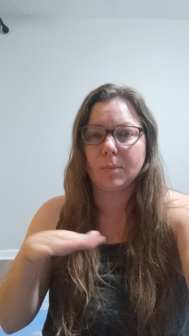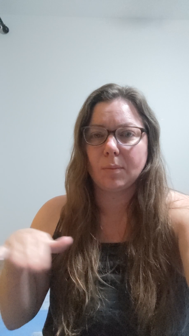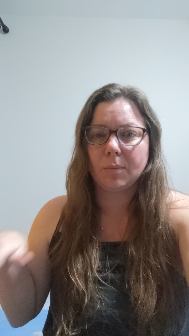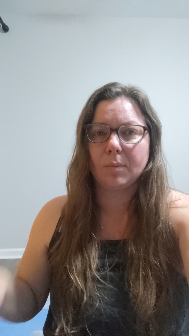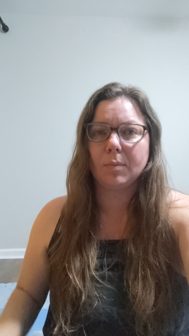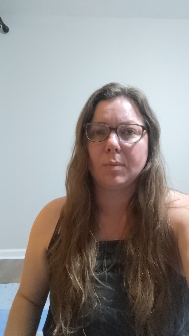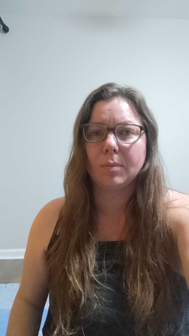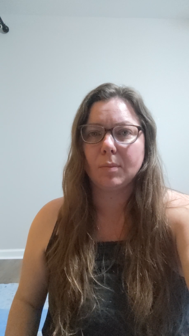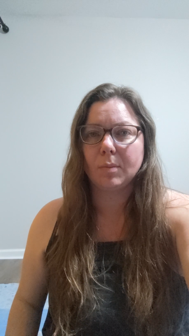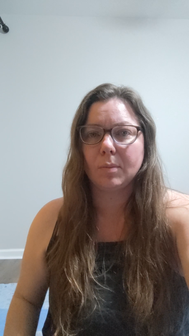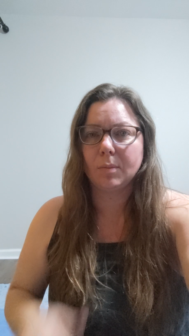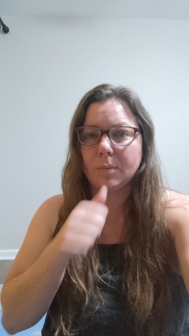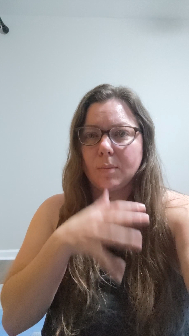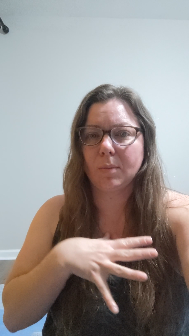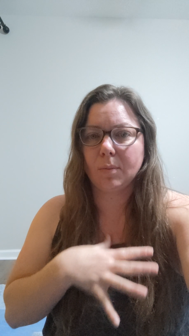lady